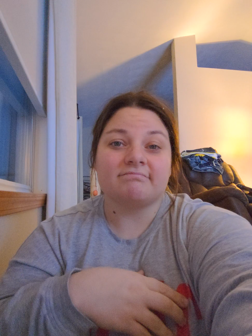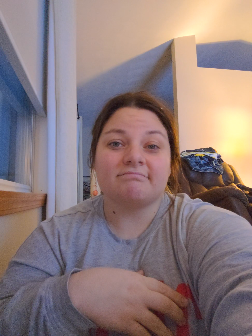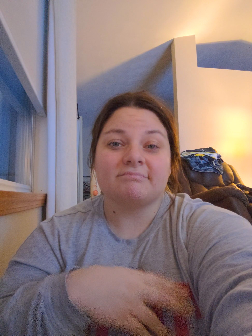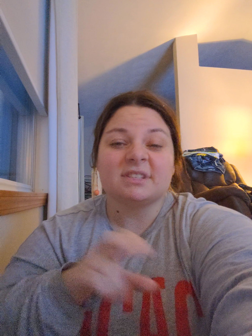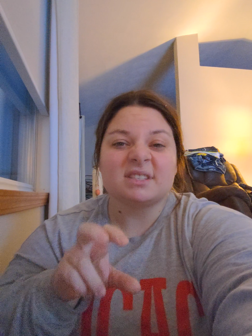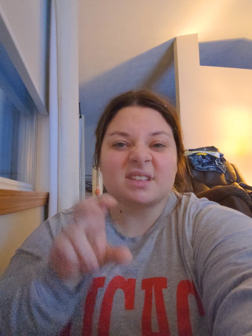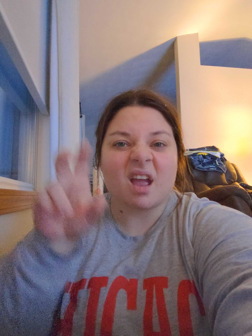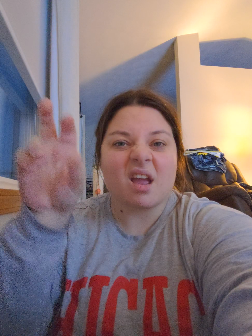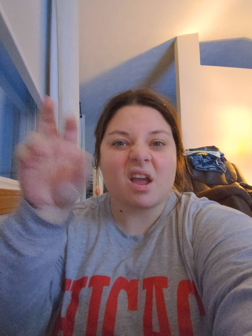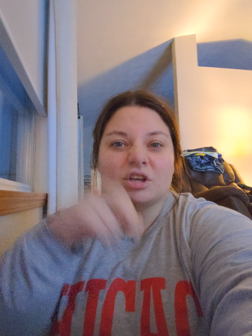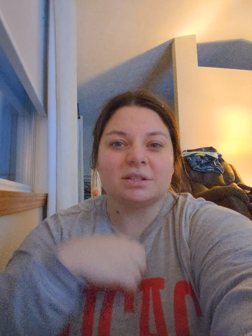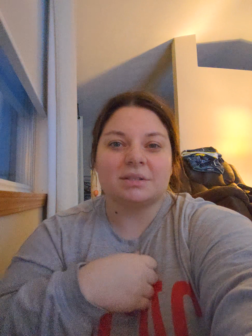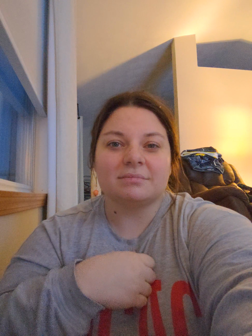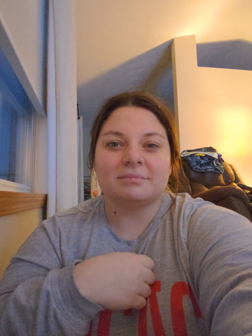stairs